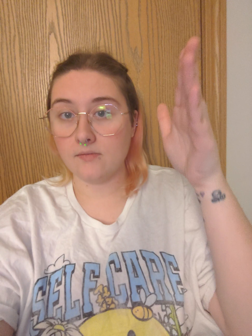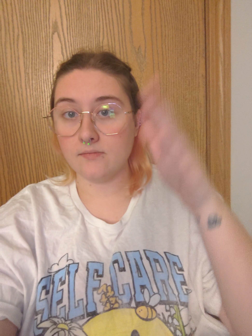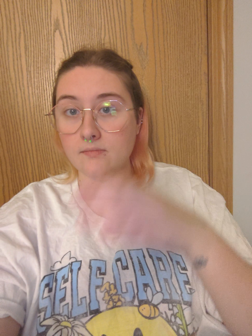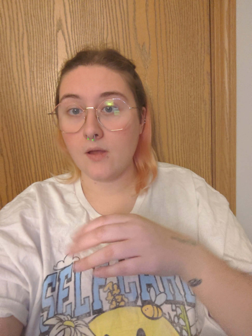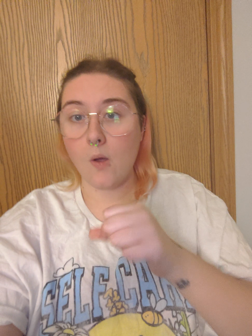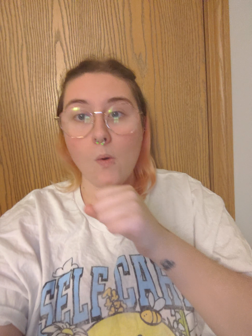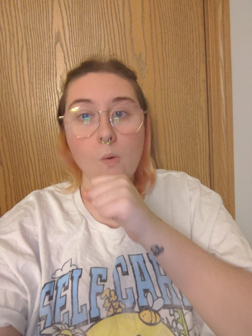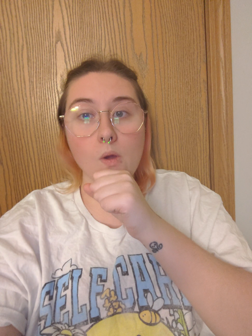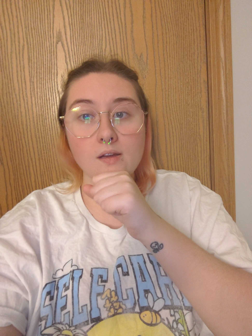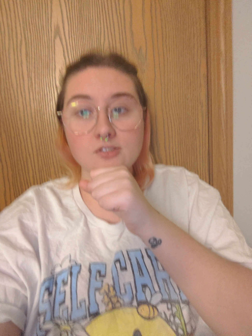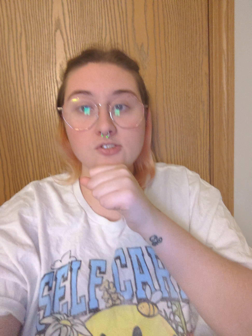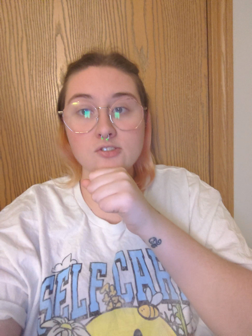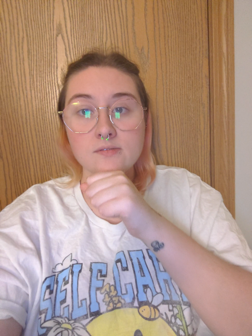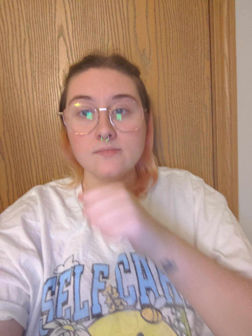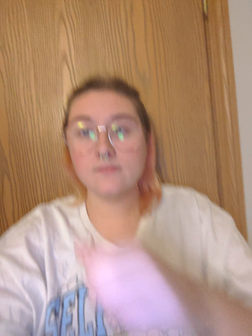orange